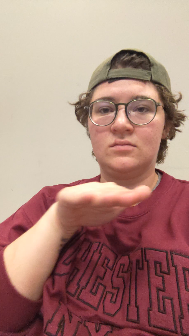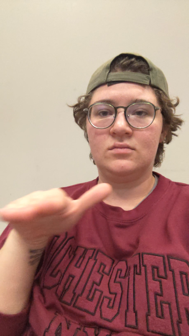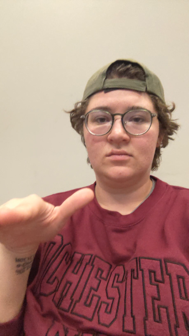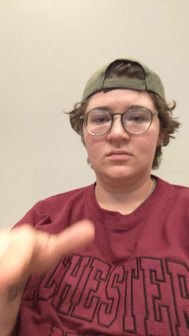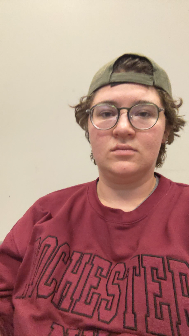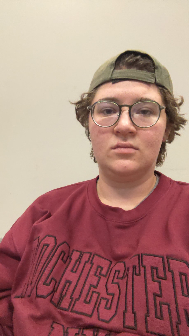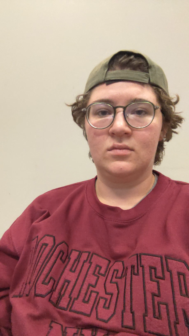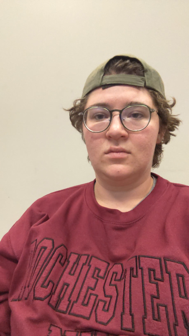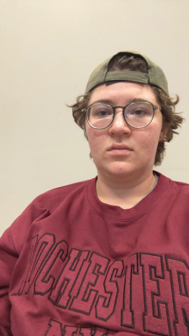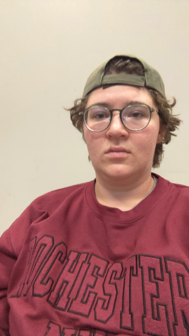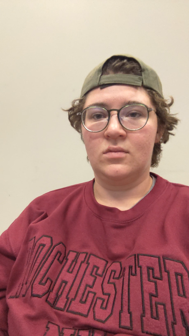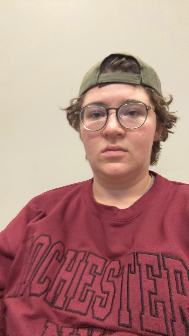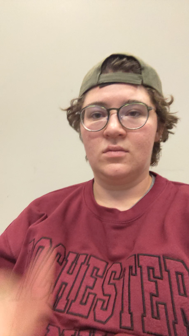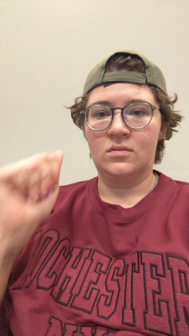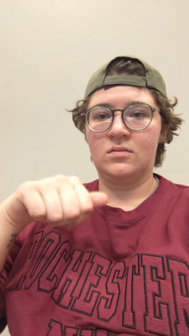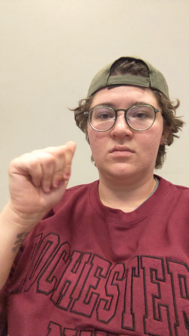rock